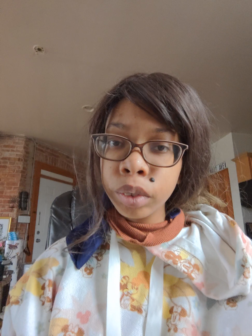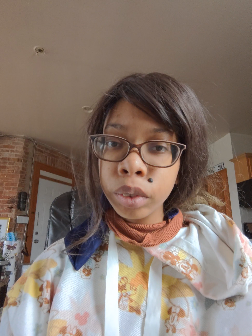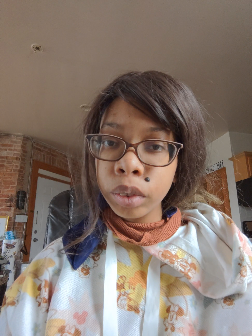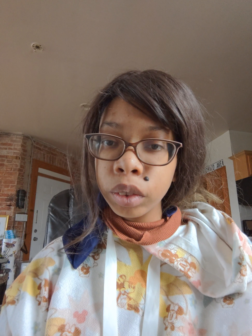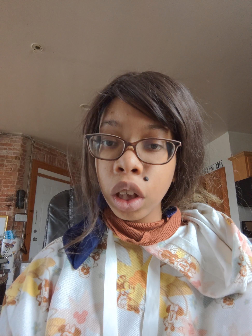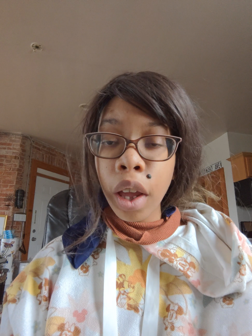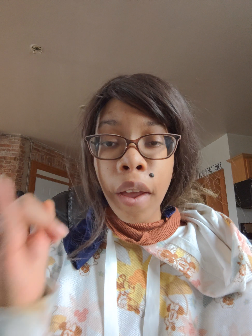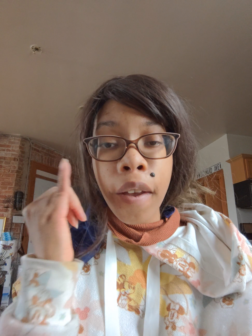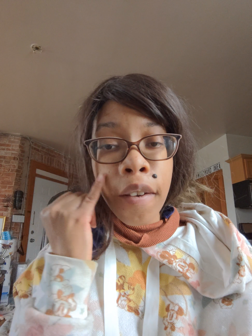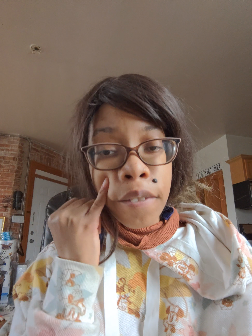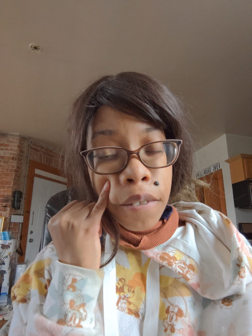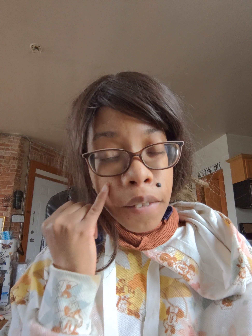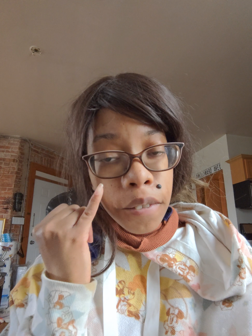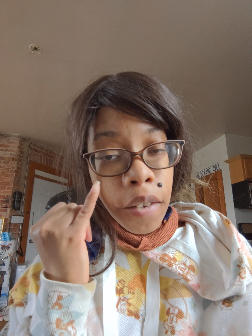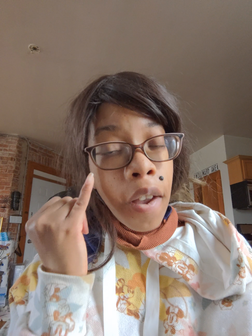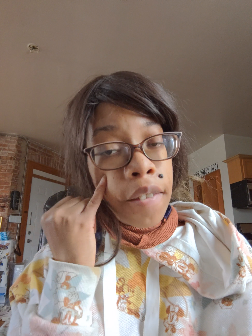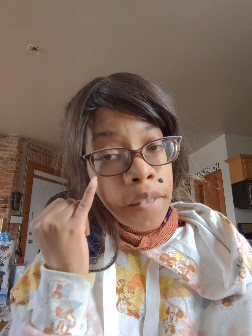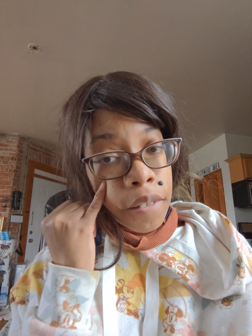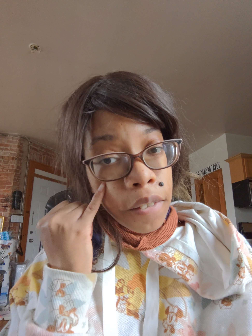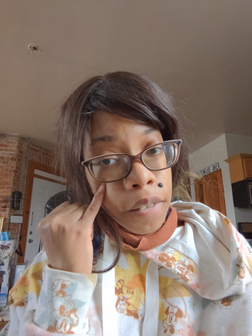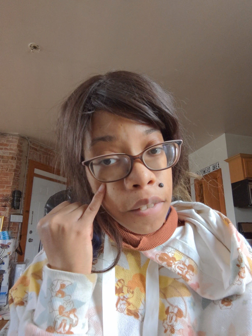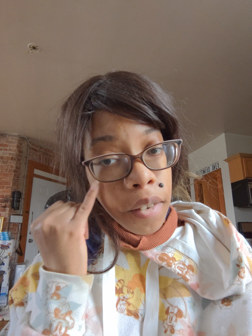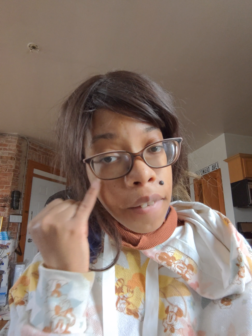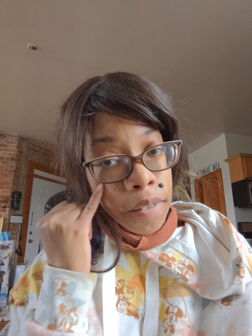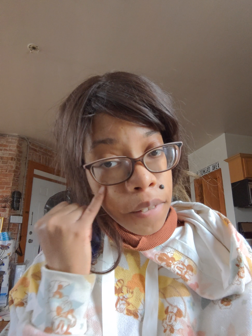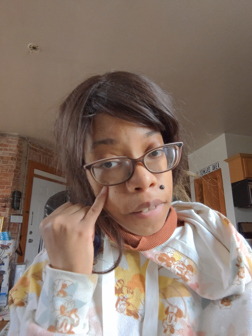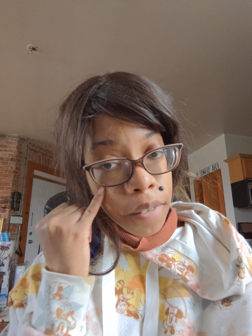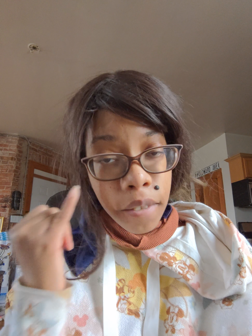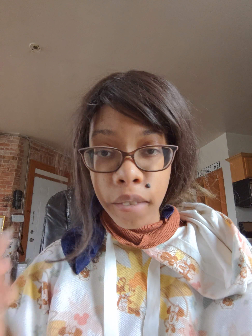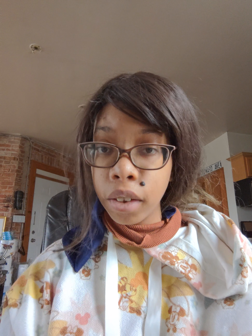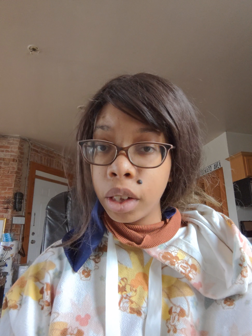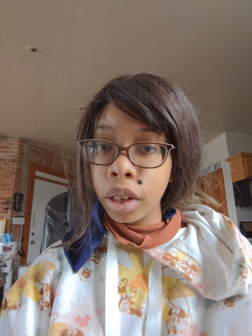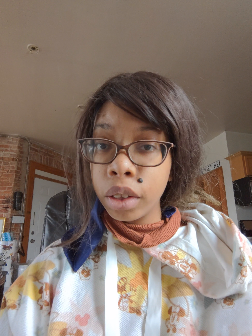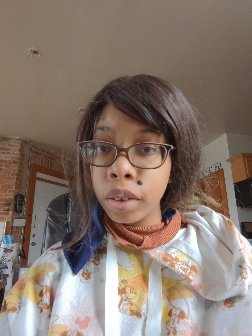if